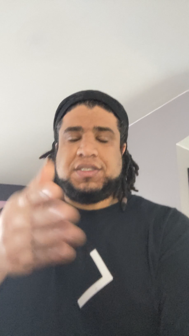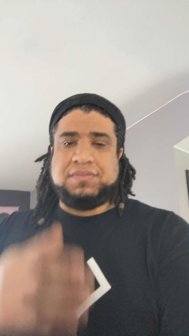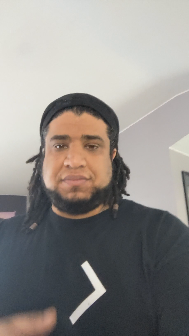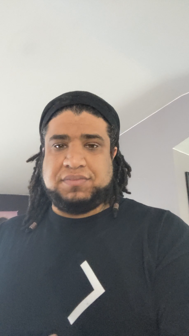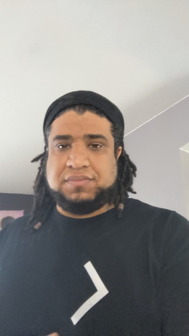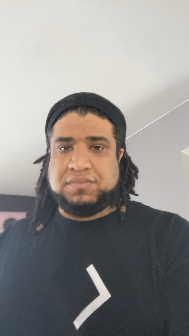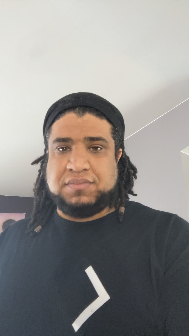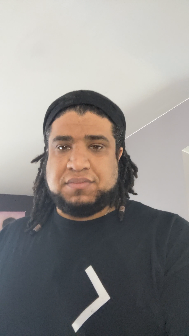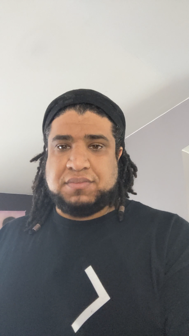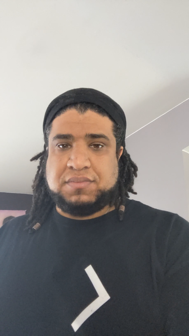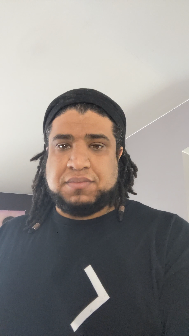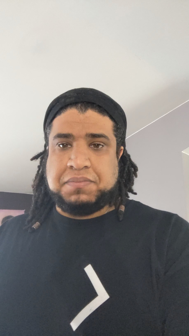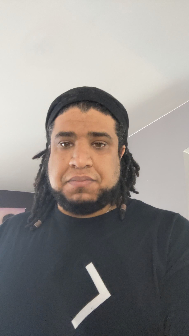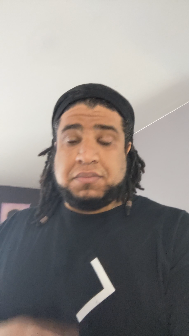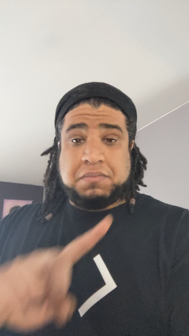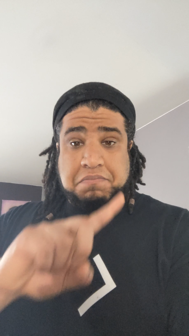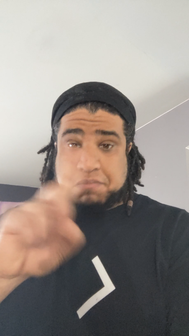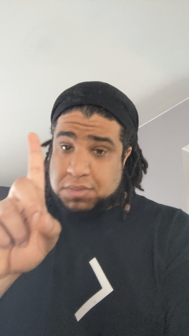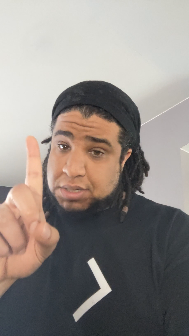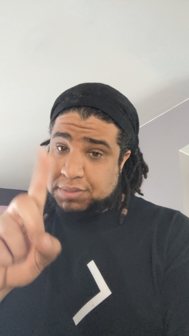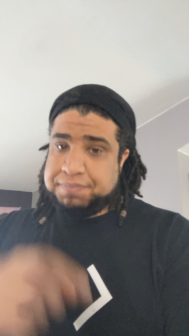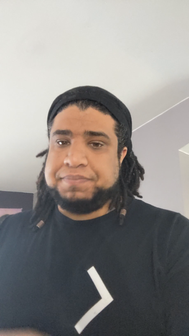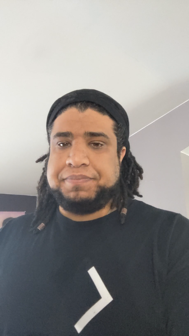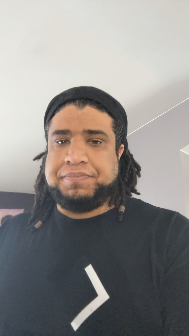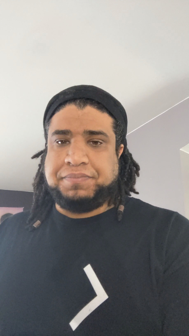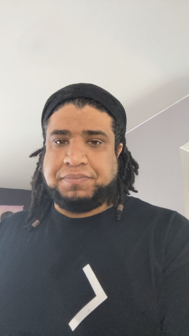but